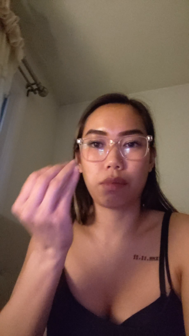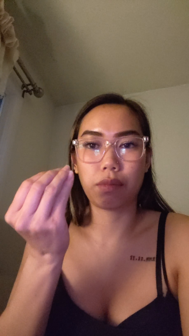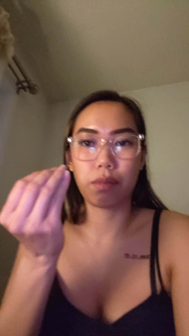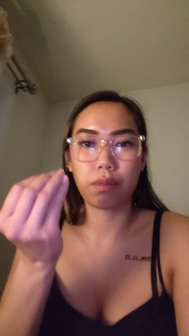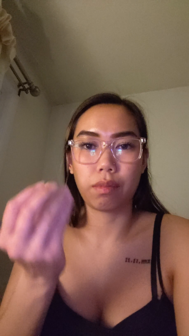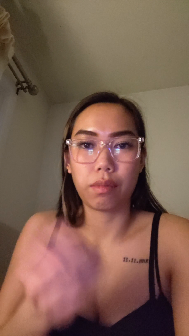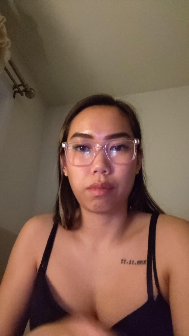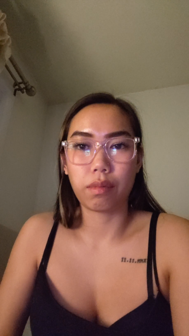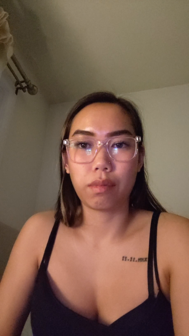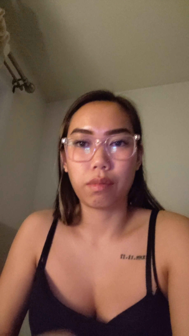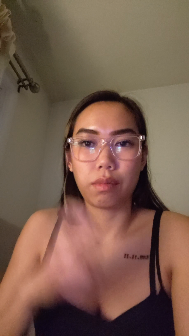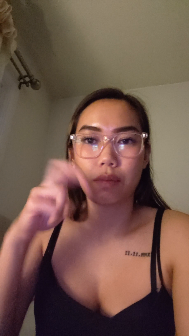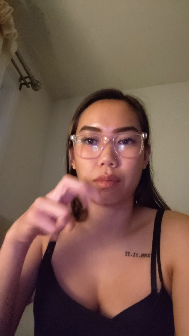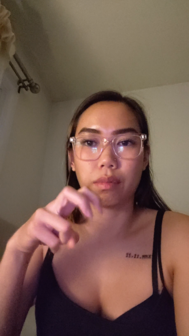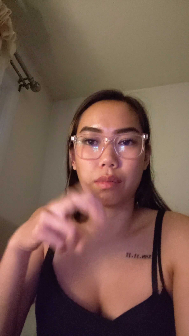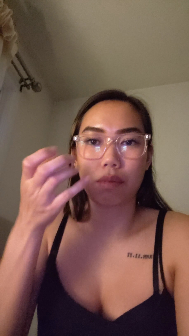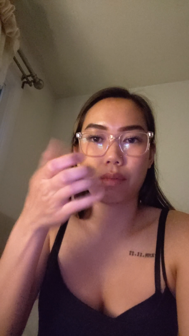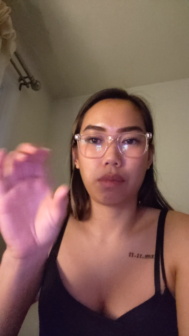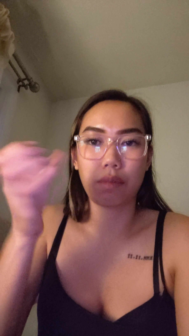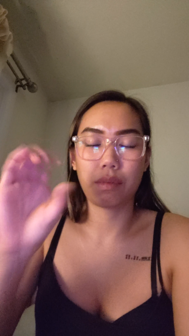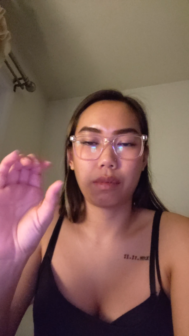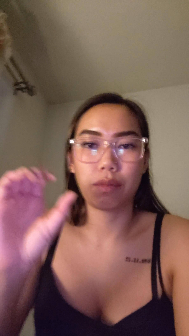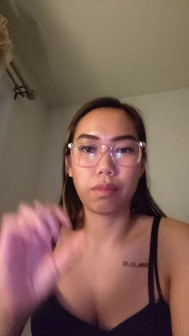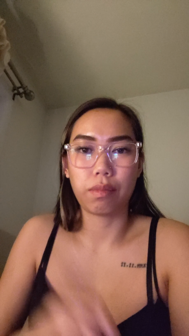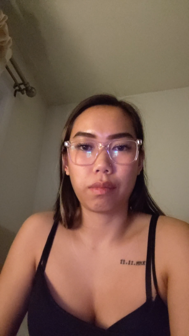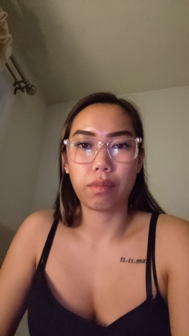potato chip